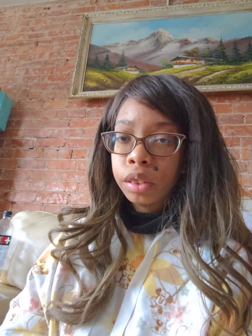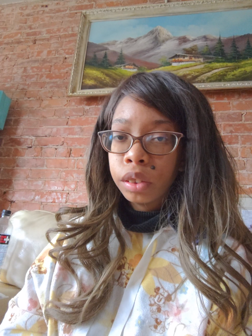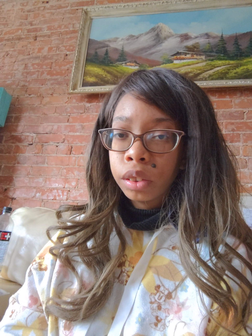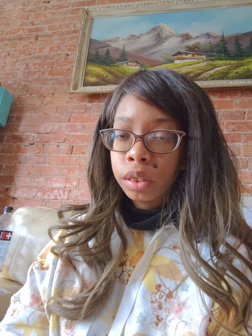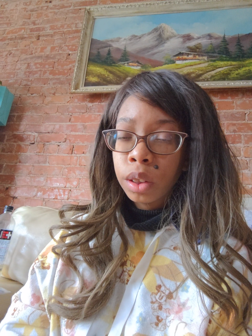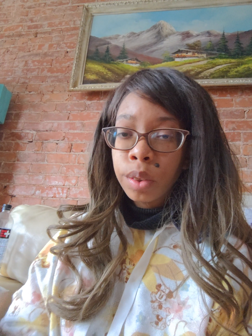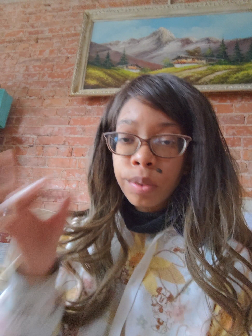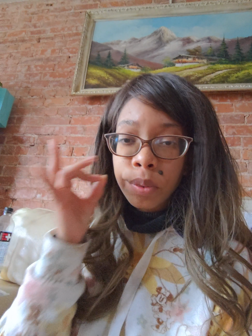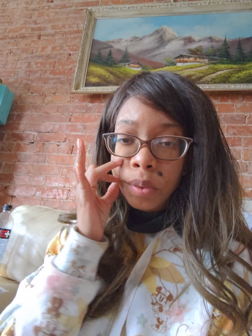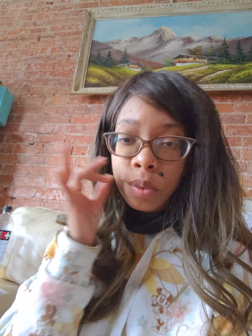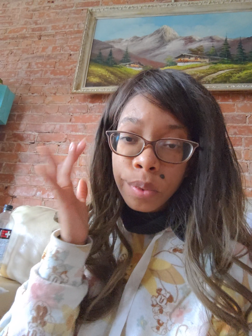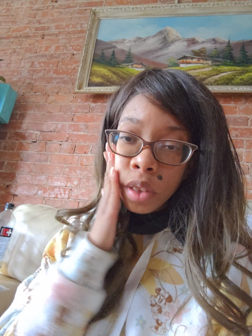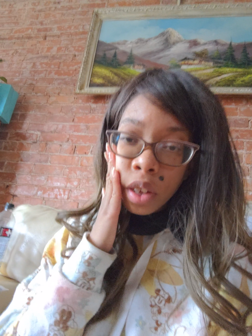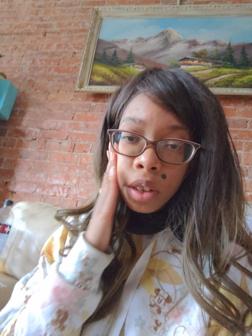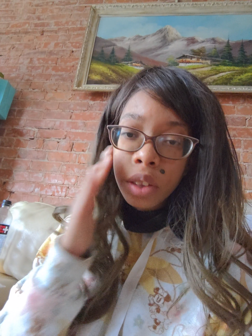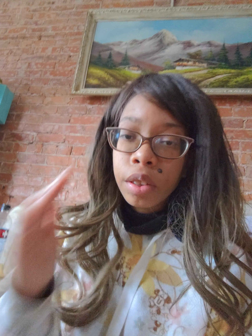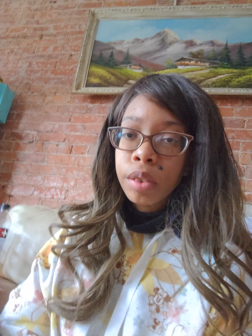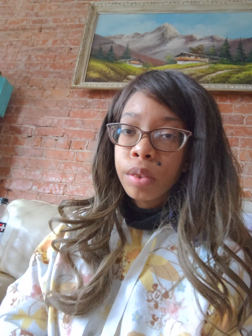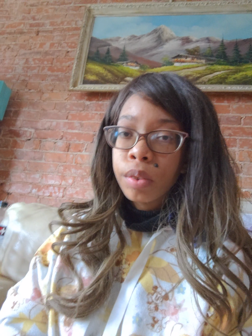bee